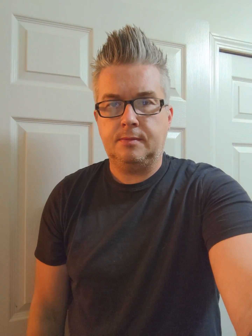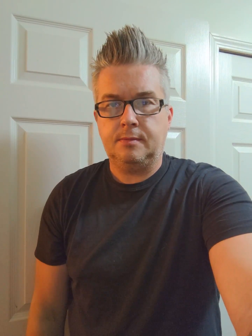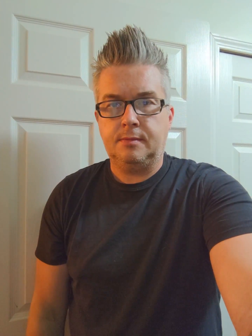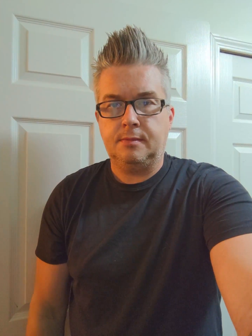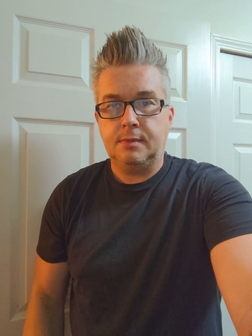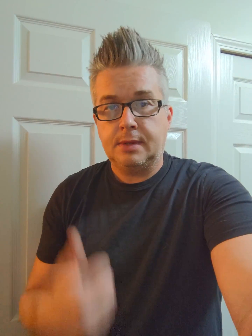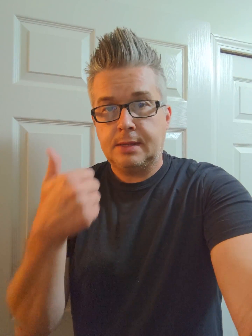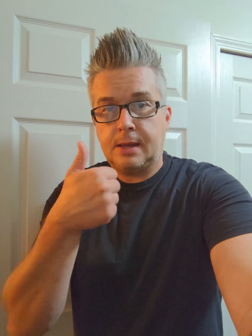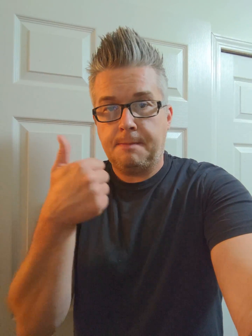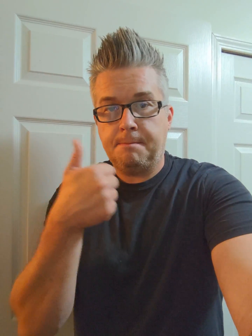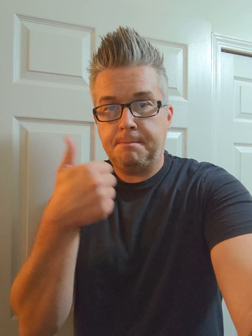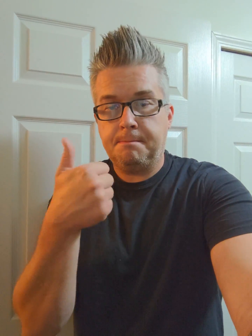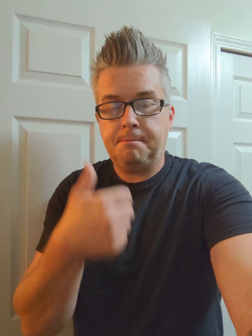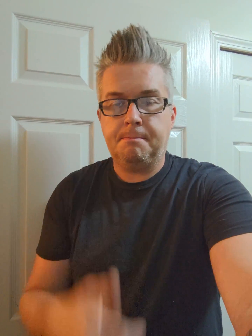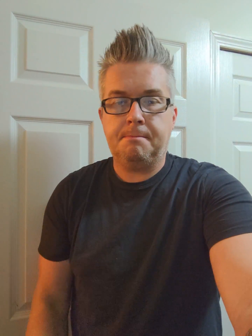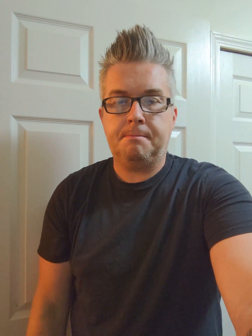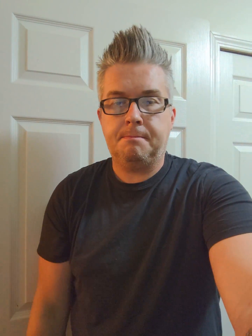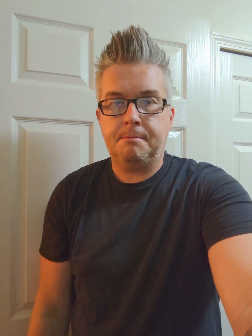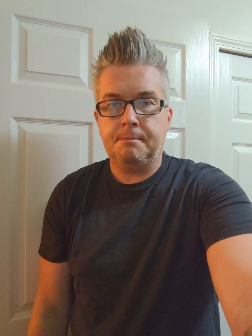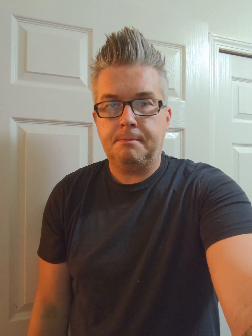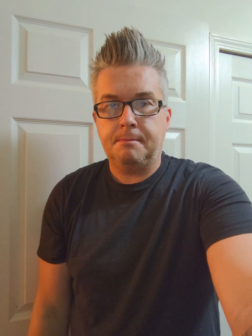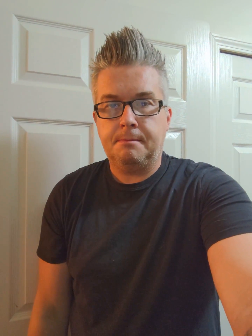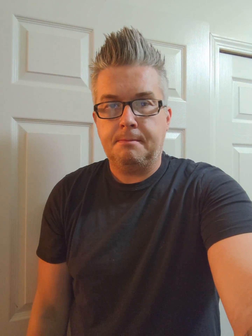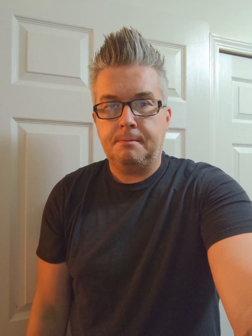game